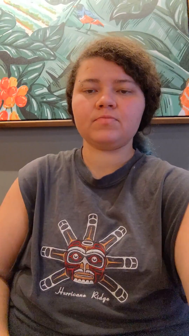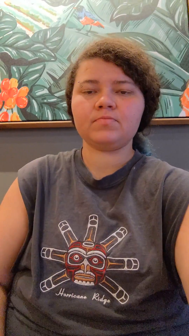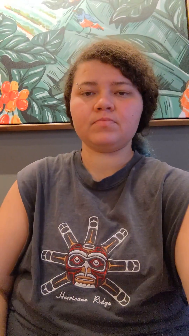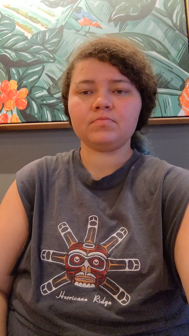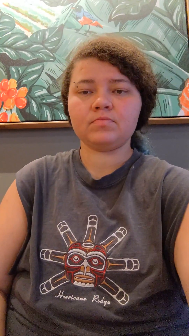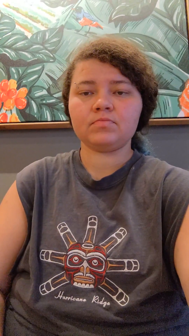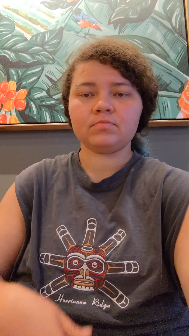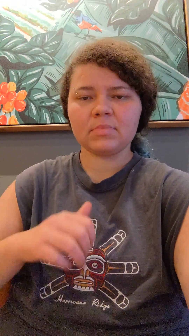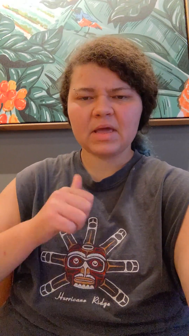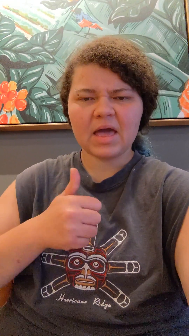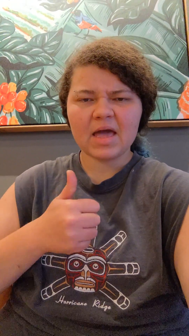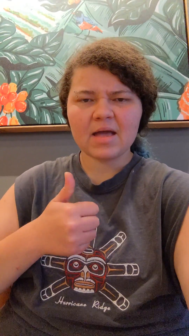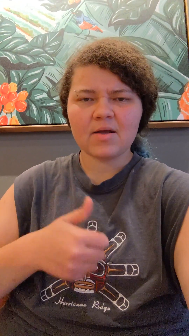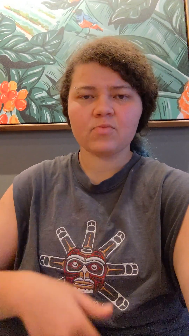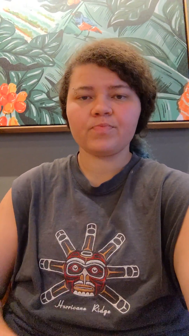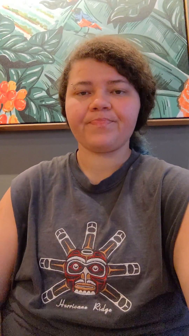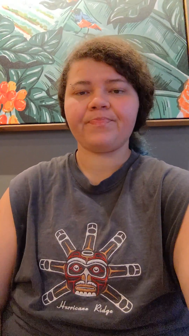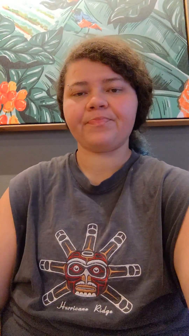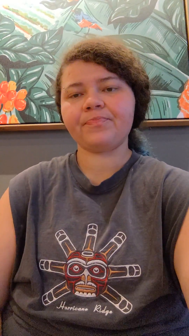how